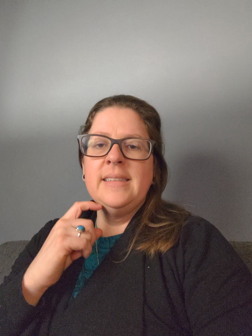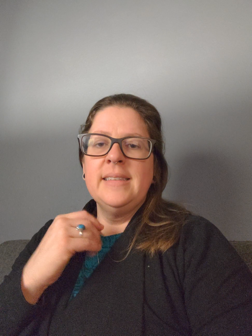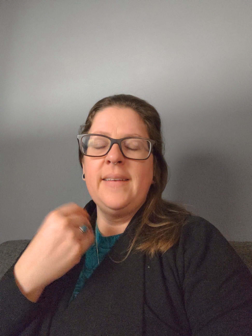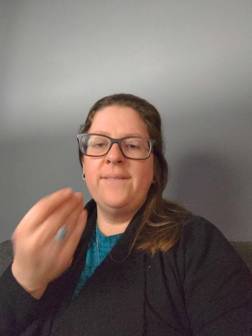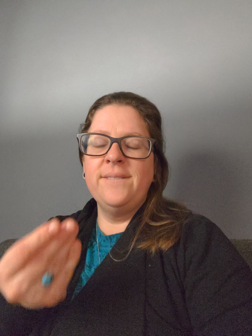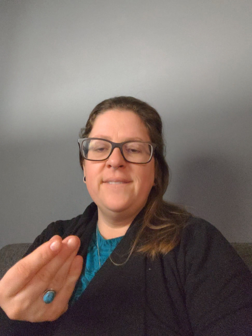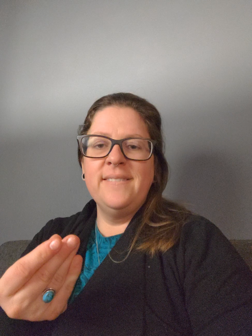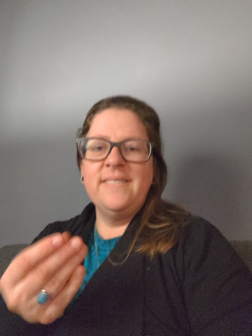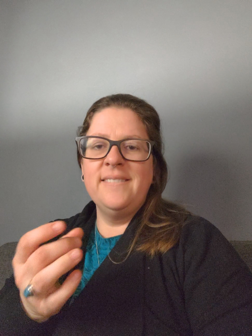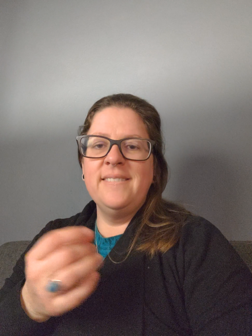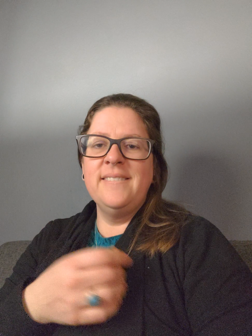give